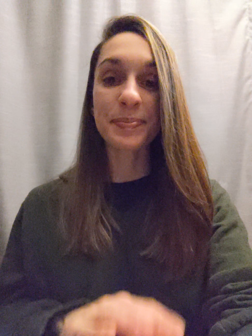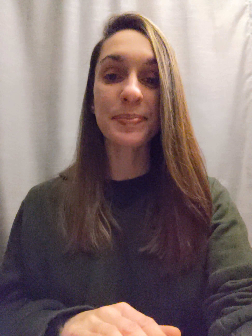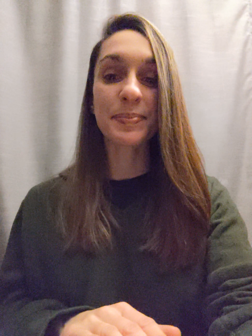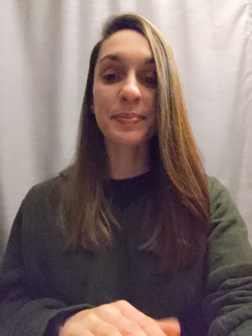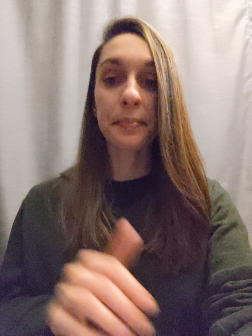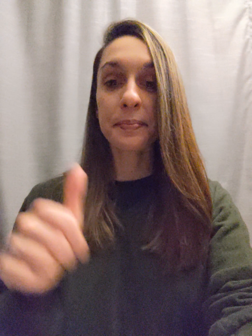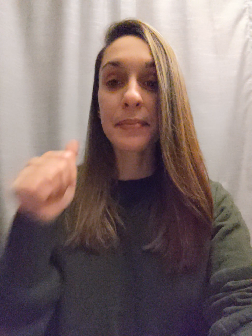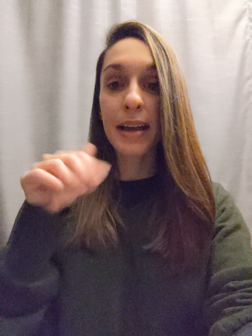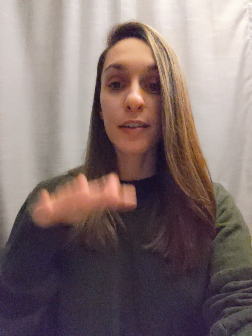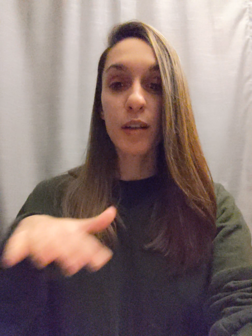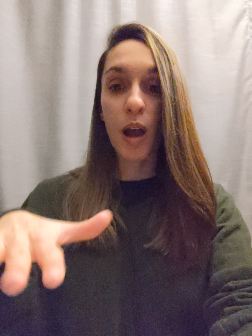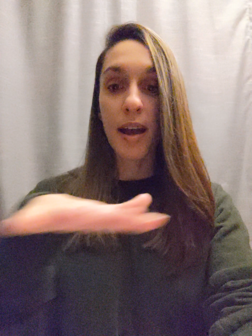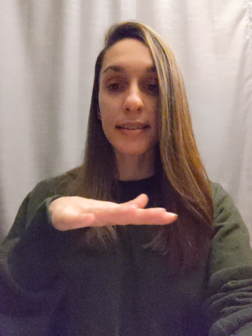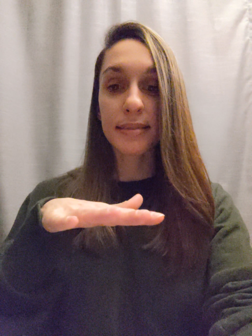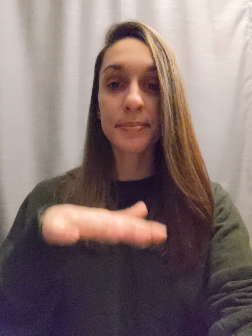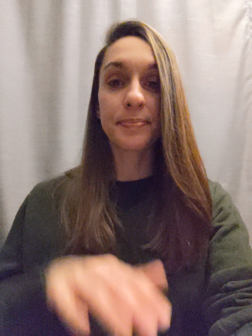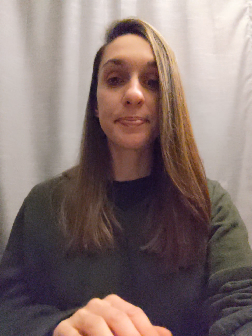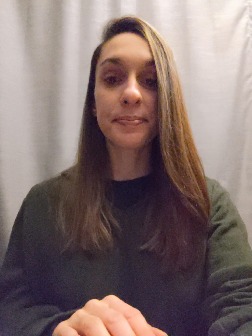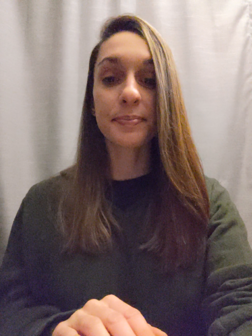backyard